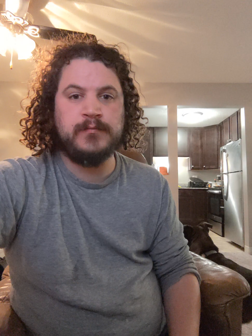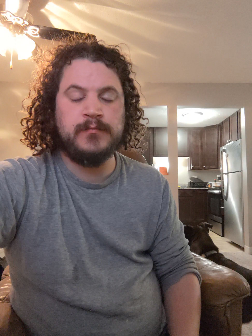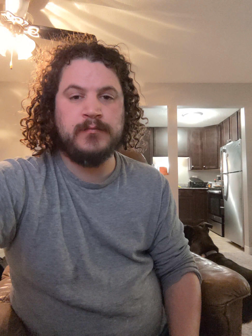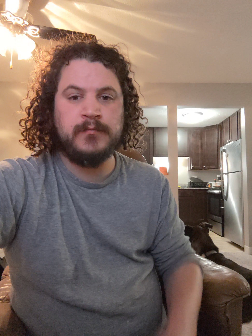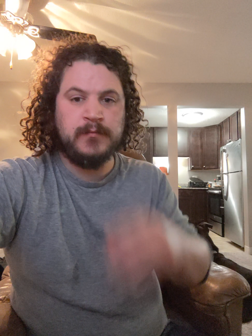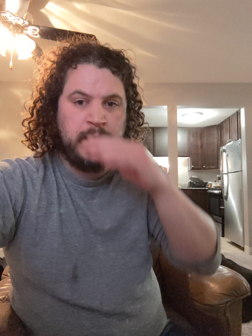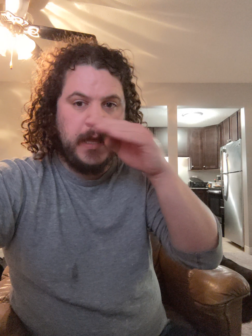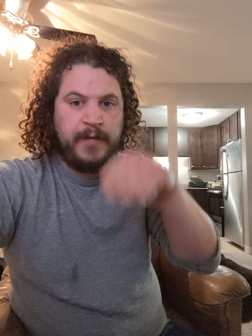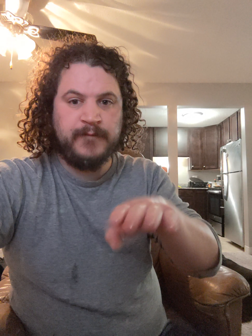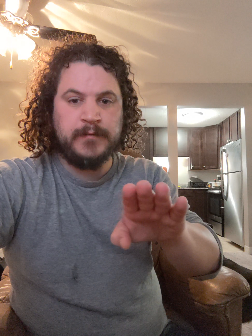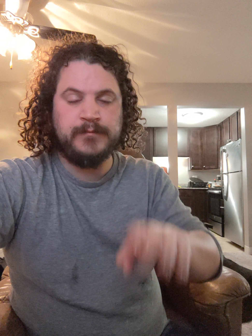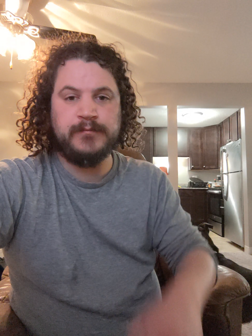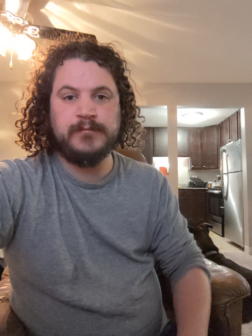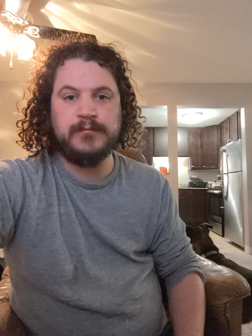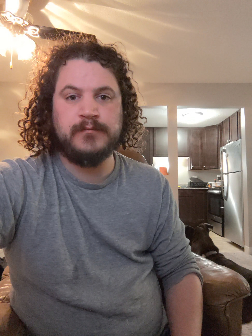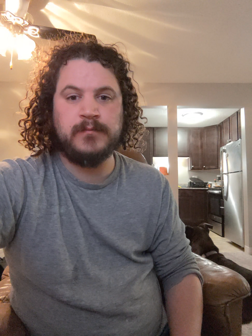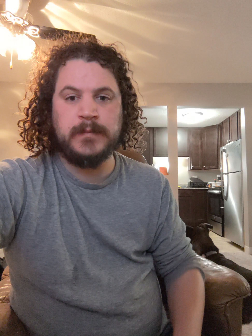elephant